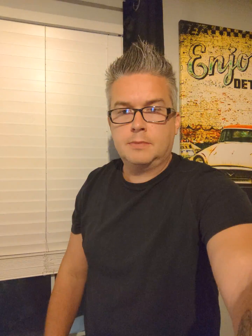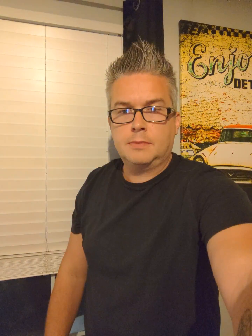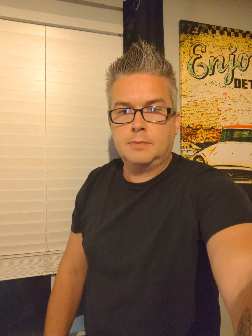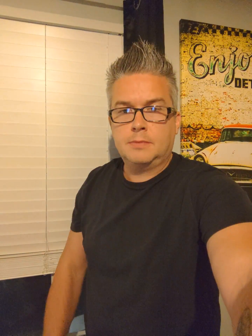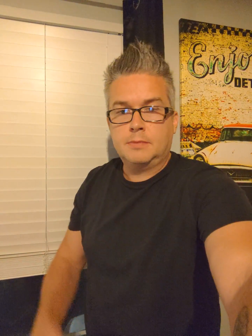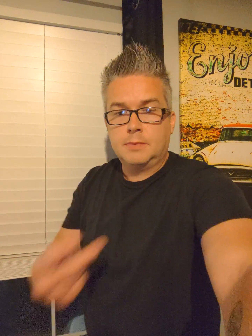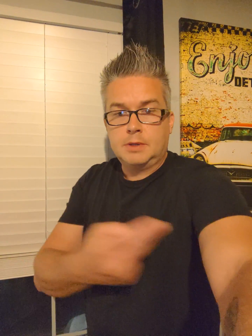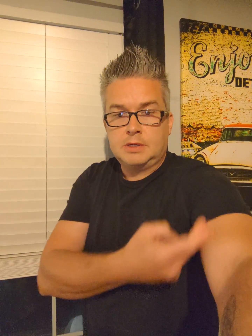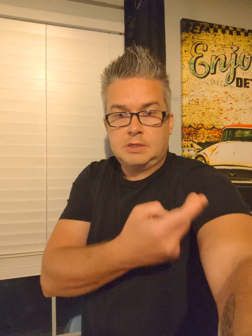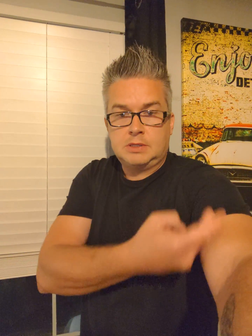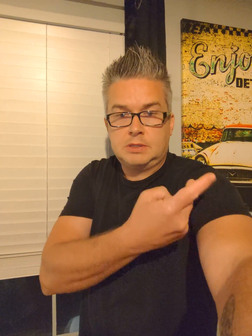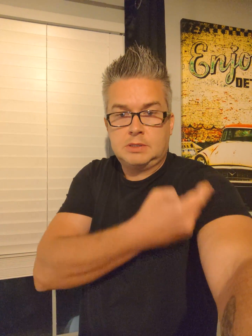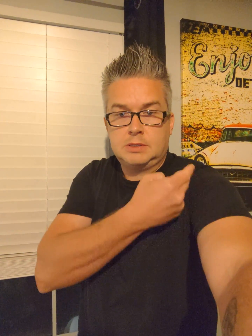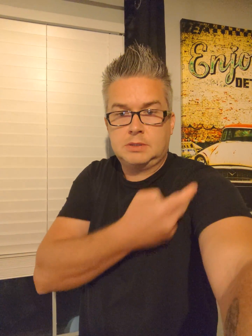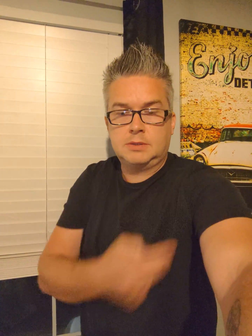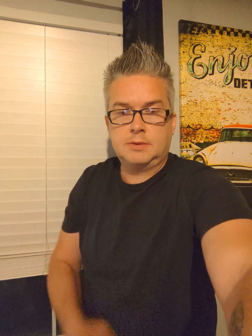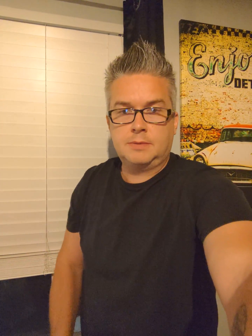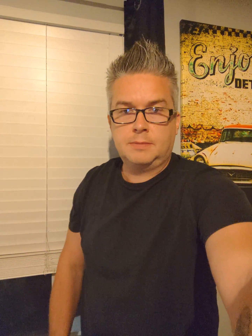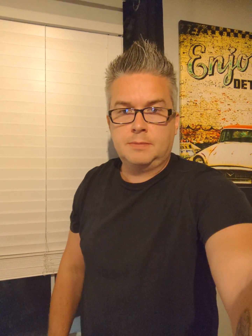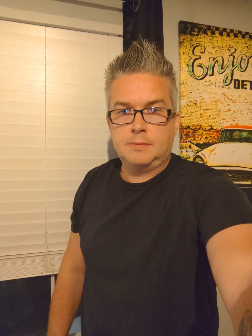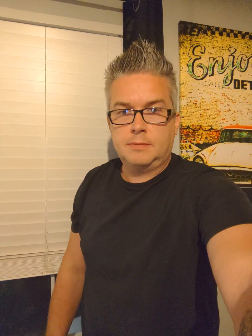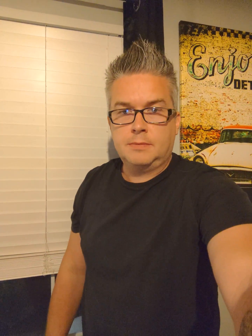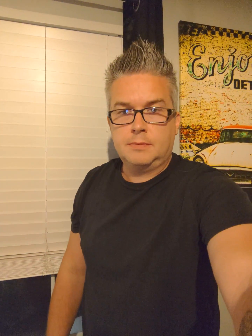sheep